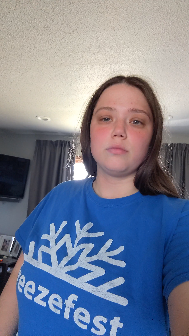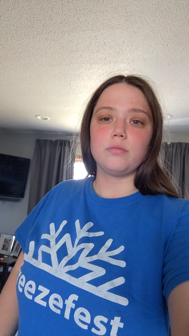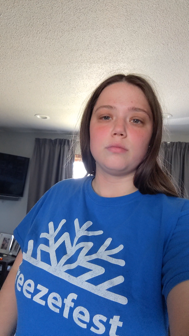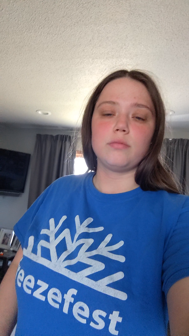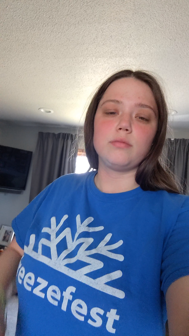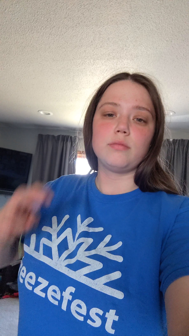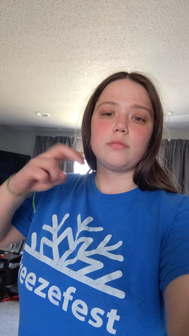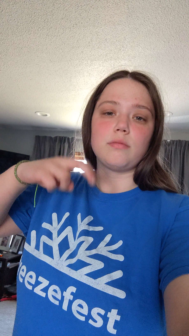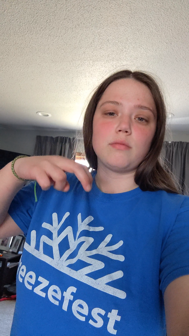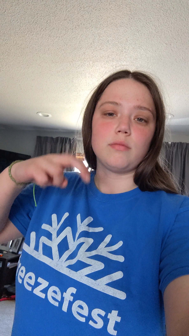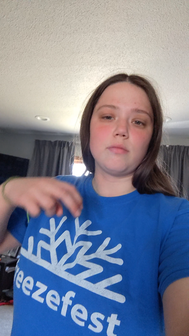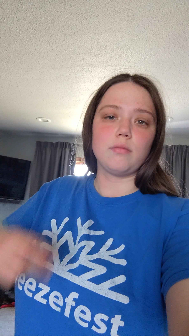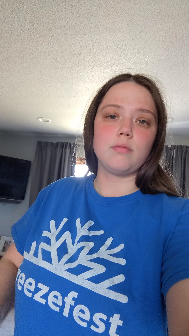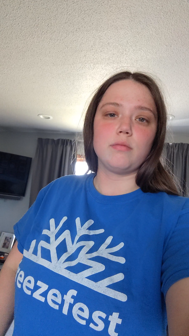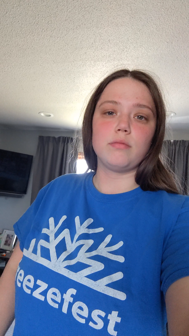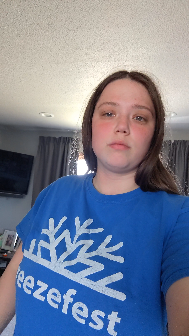potato